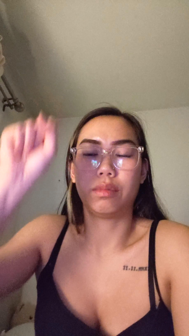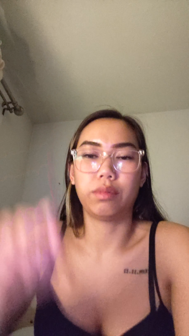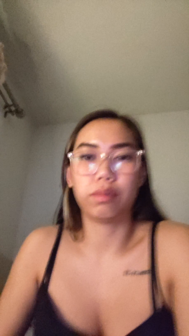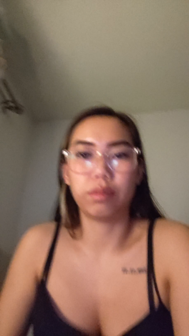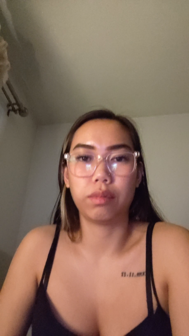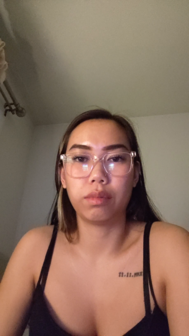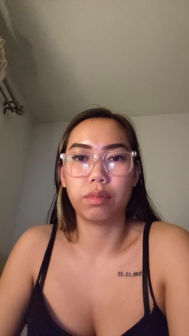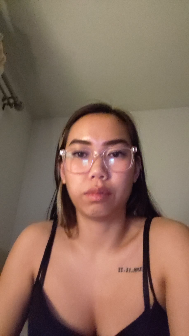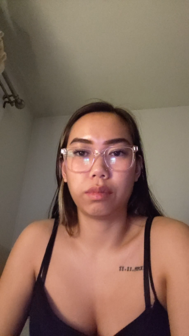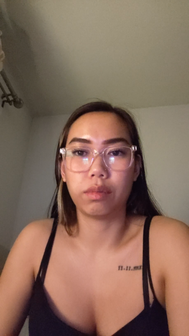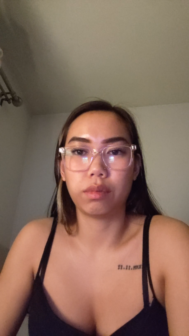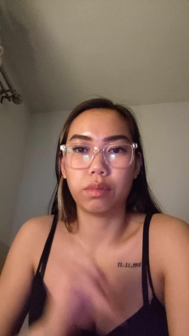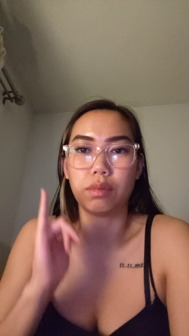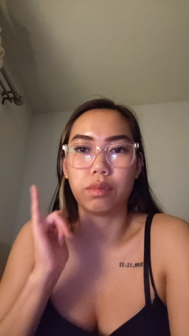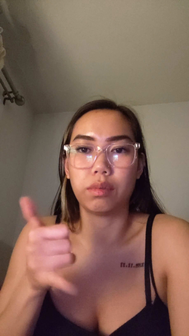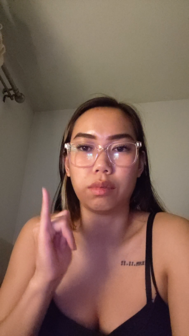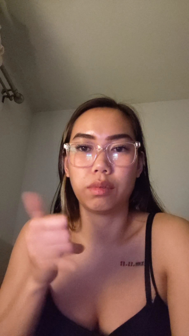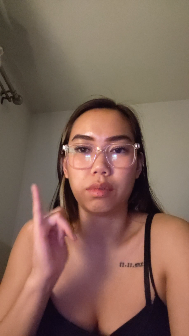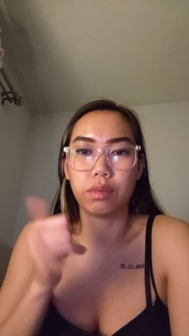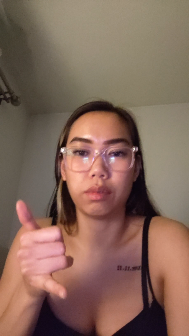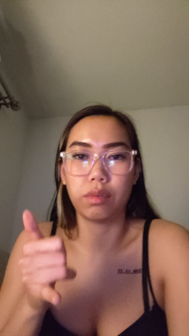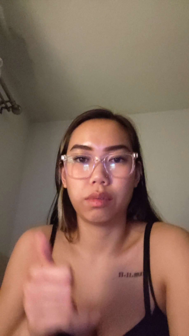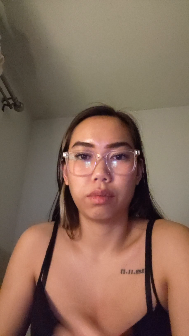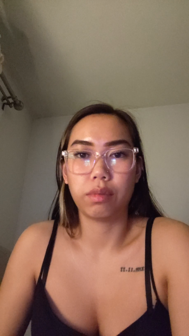rocking chair